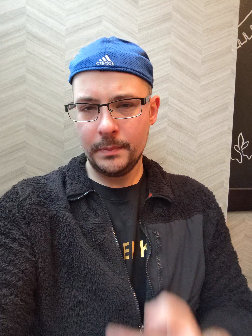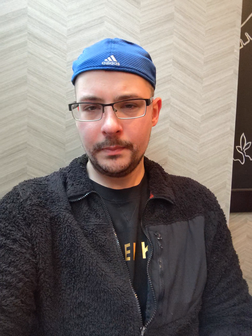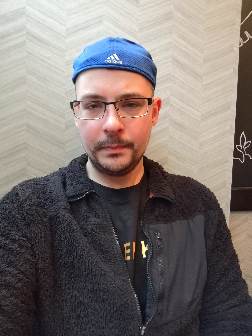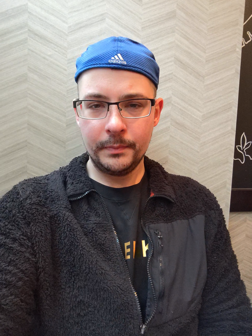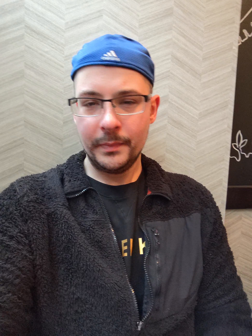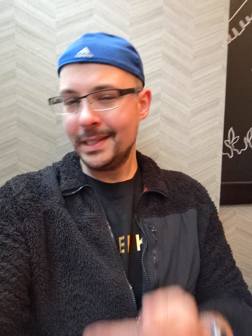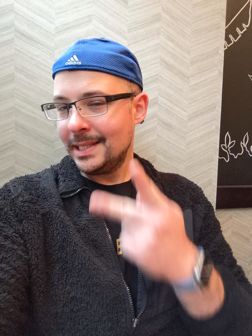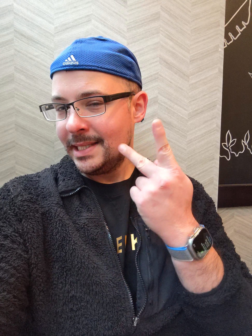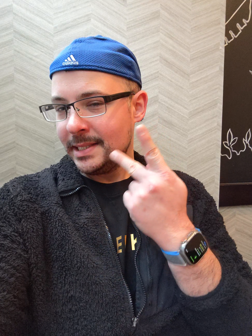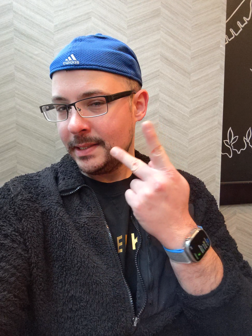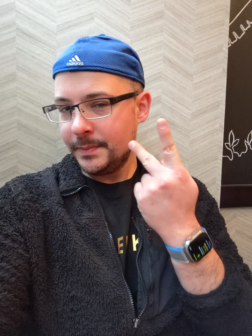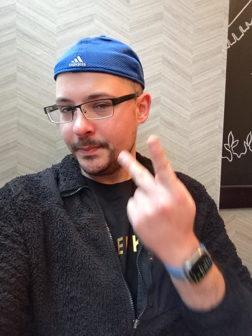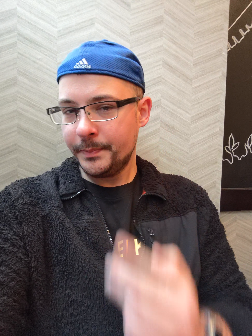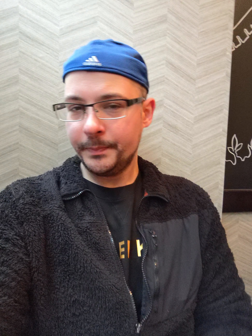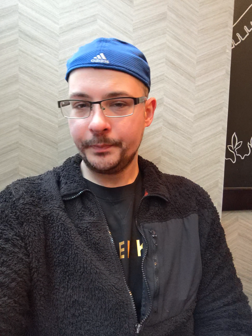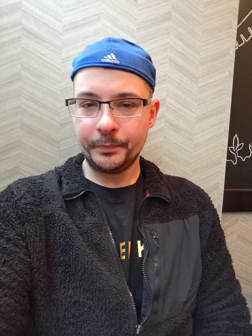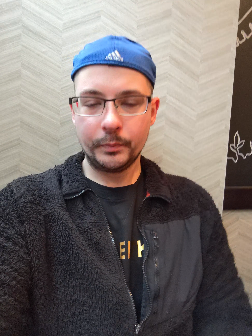kitty